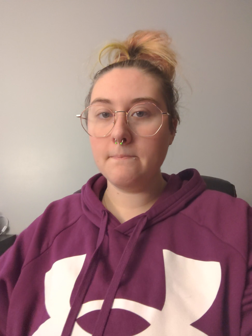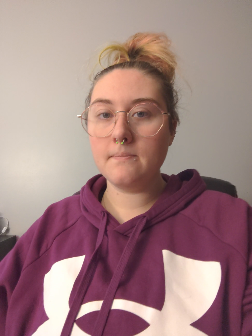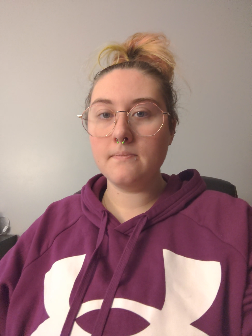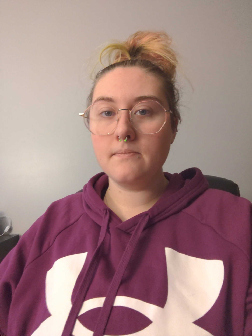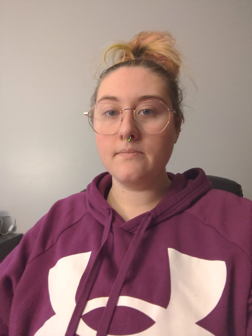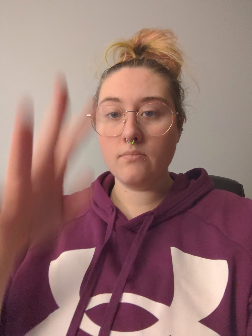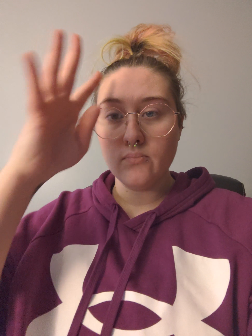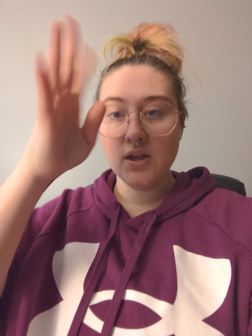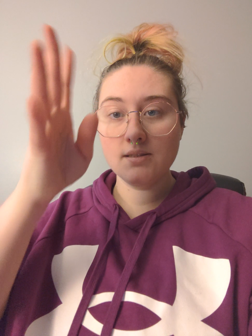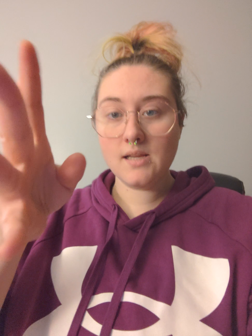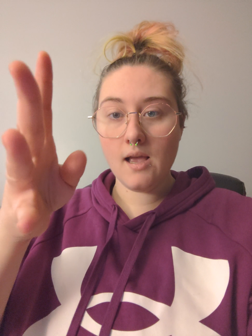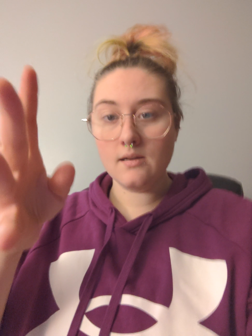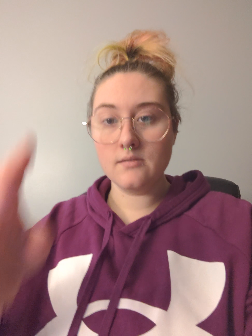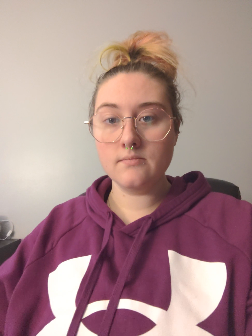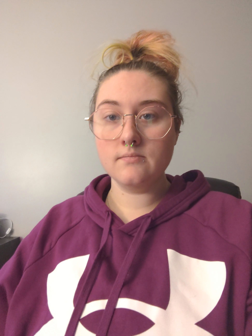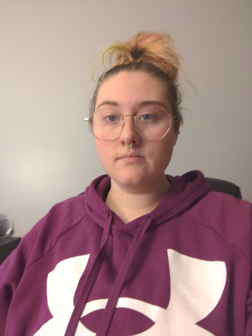pretend